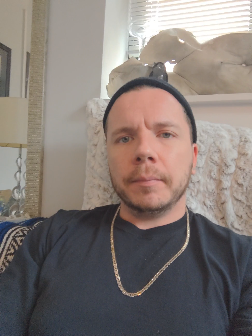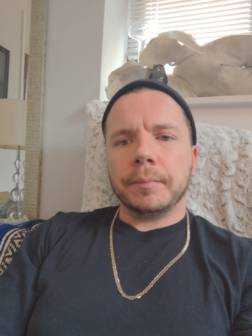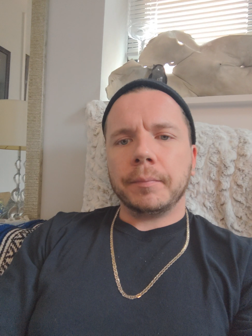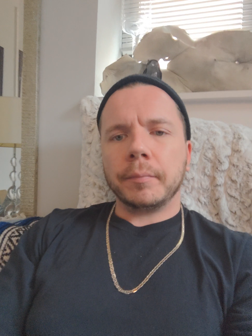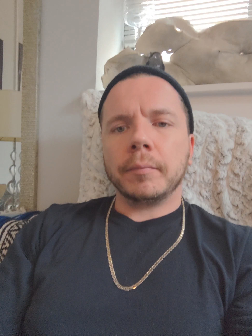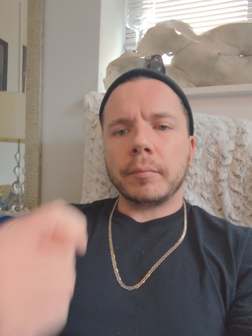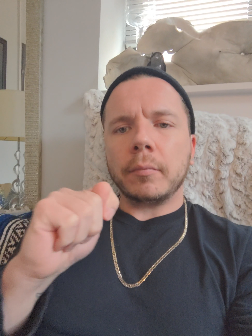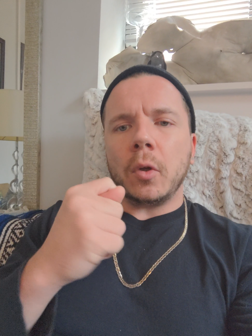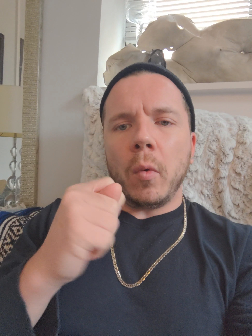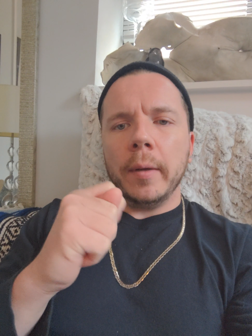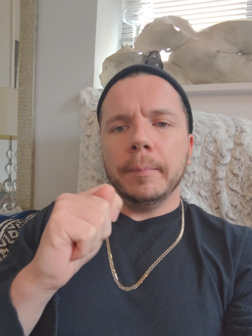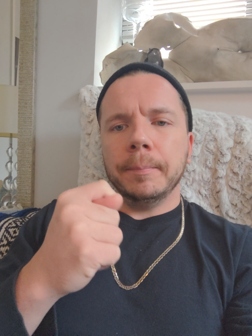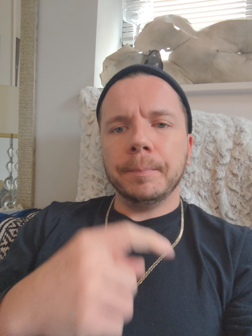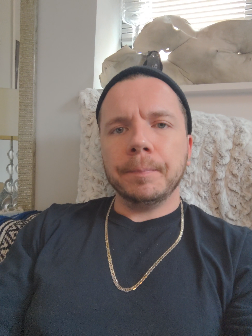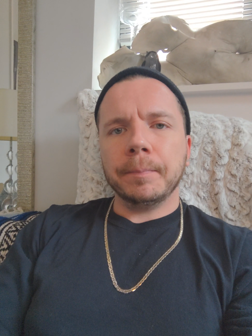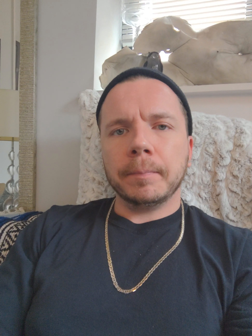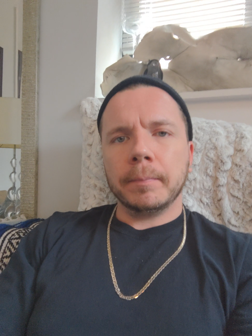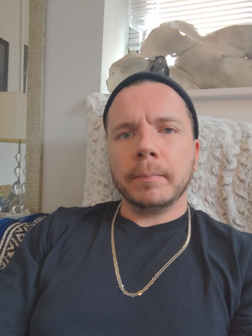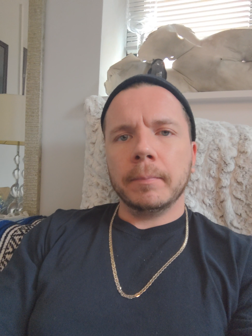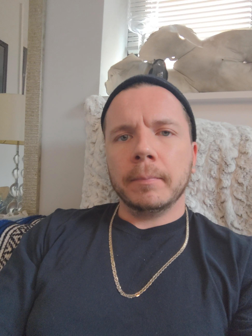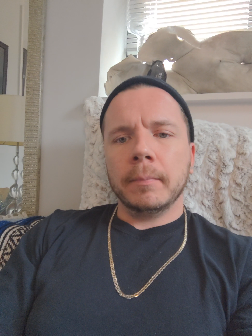toy